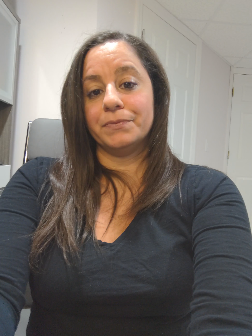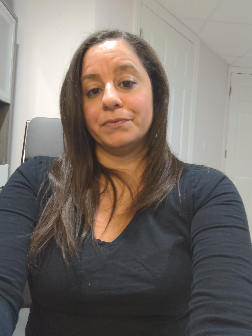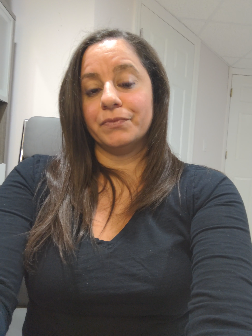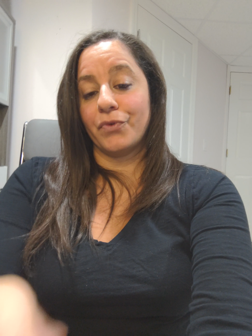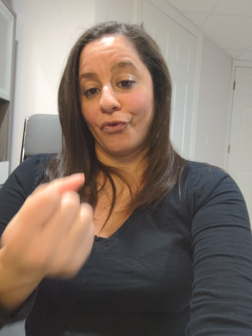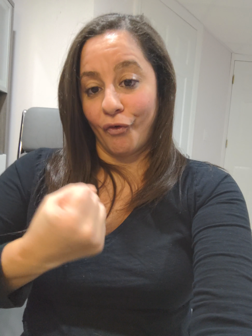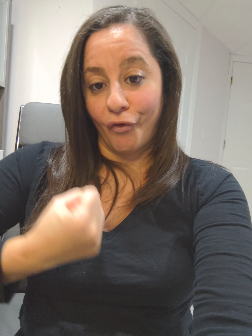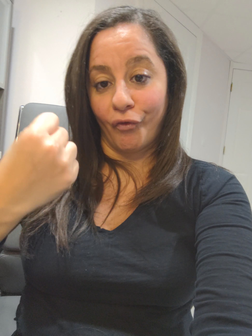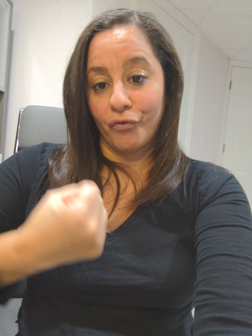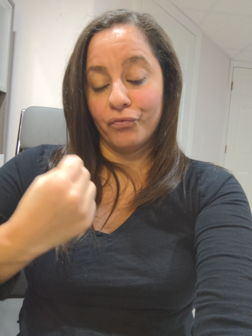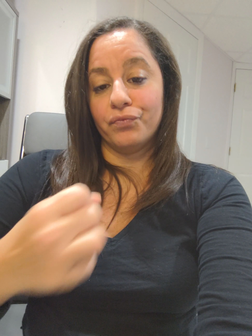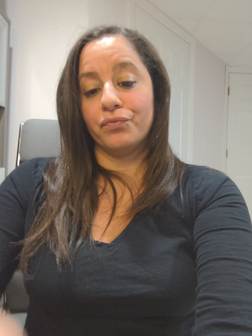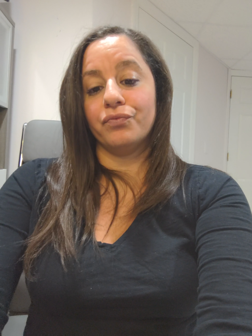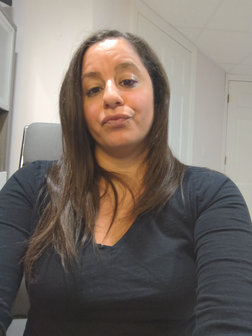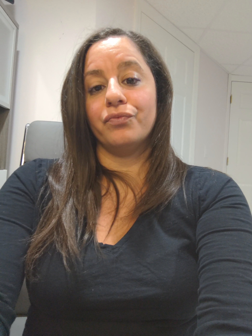car